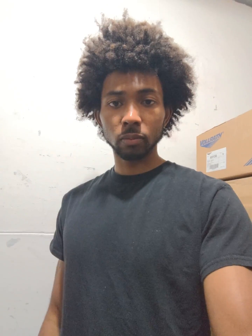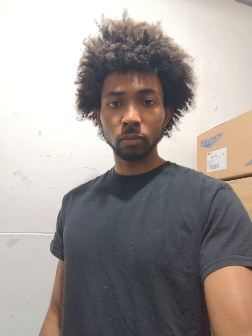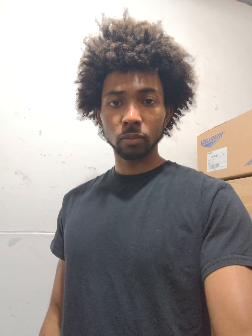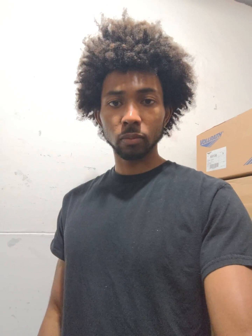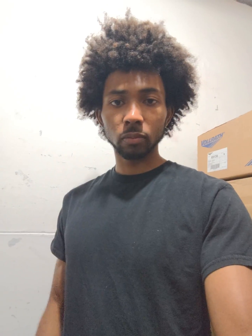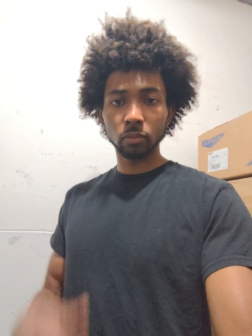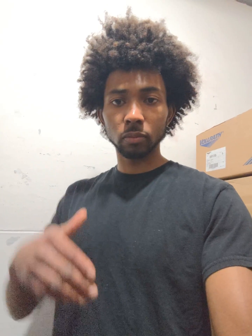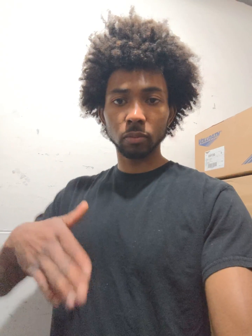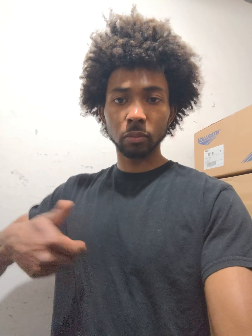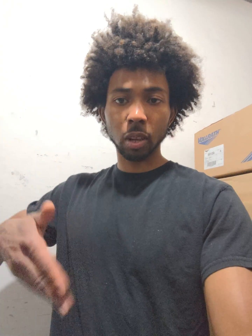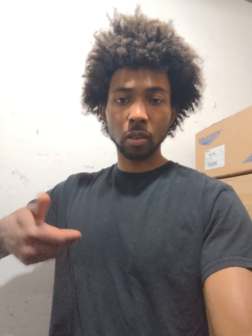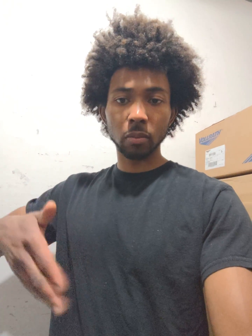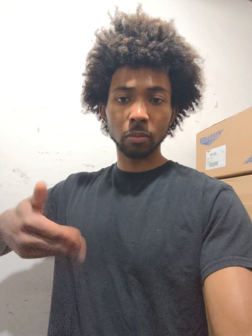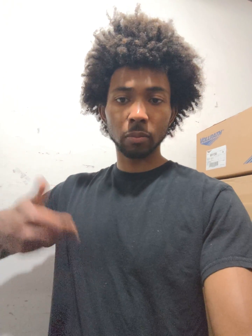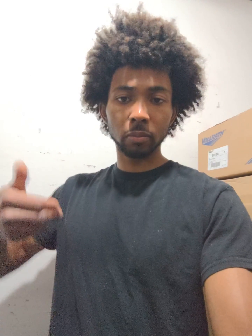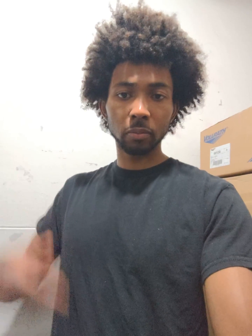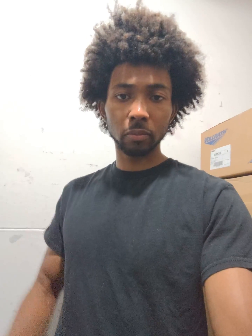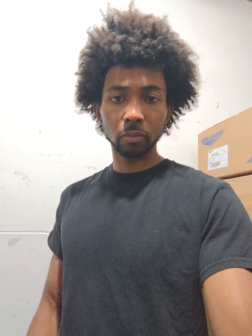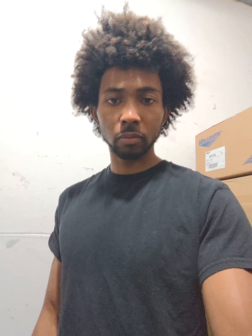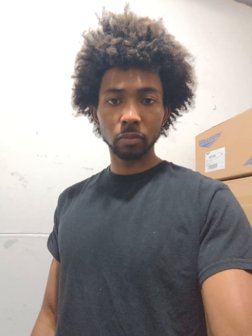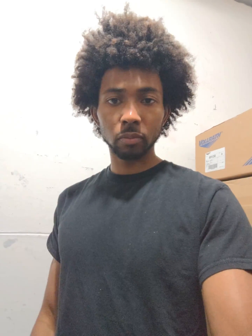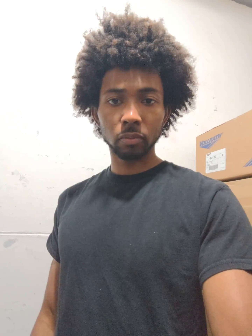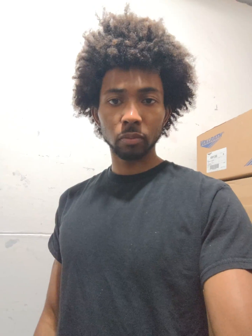pants